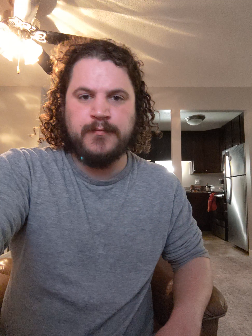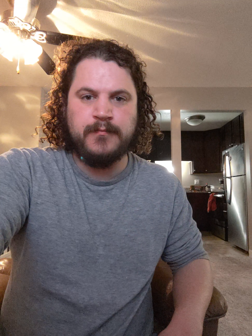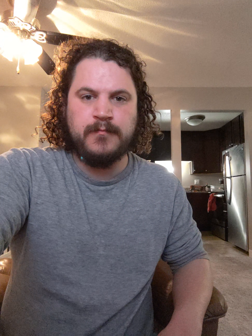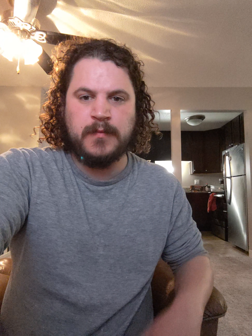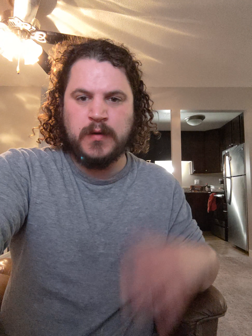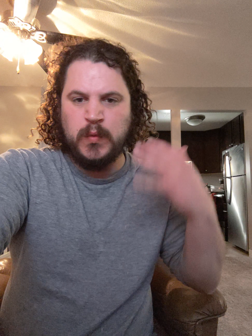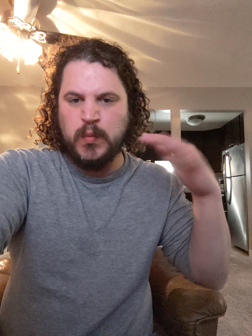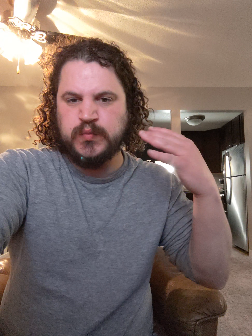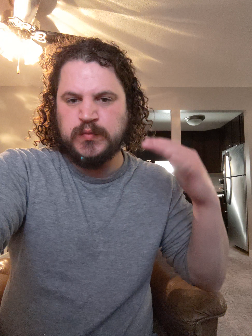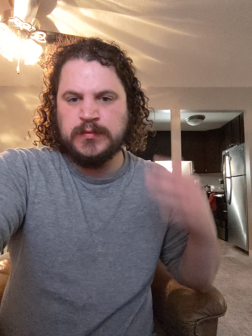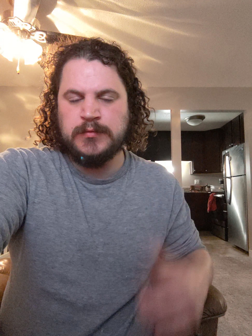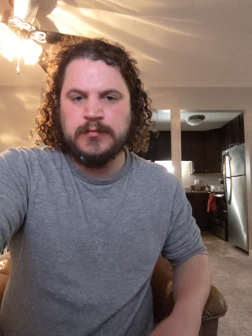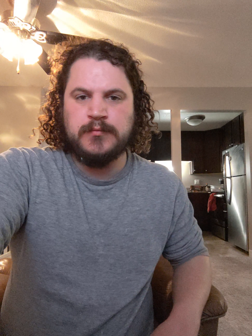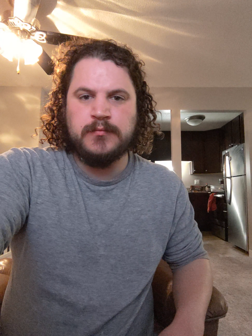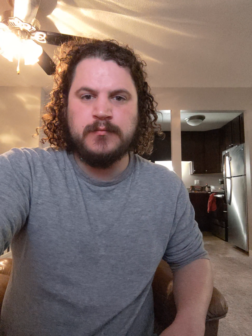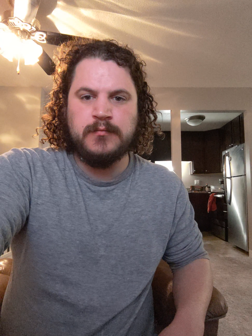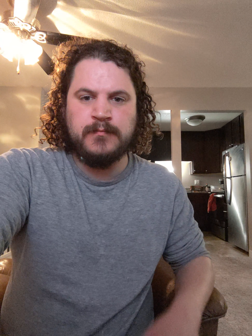noisy